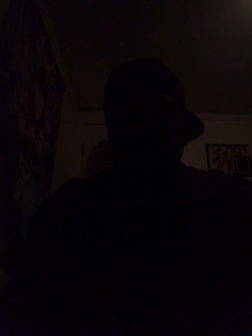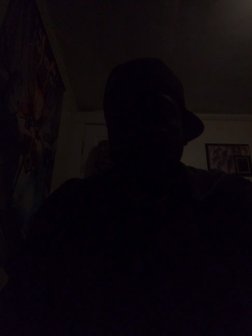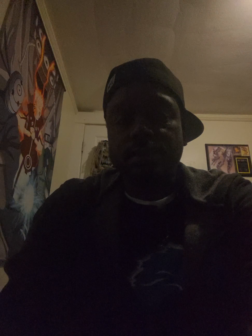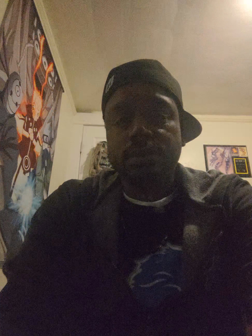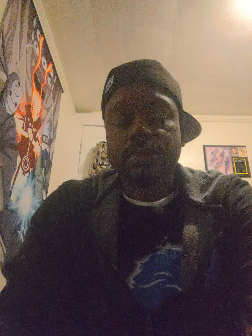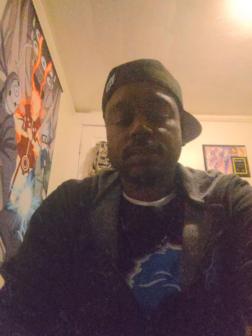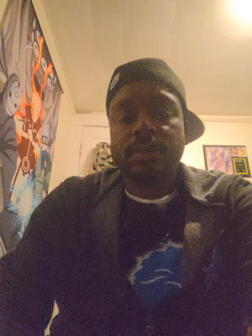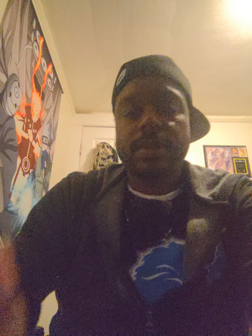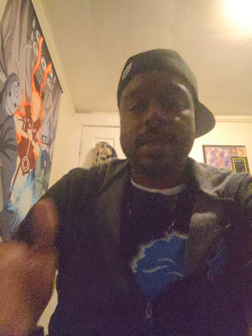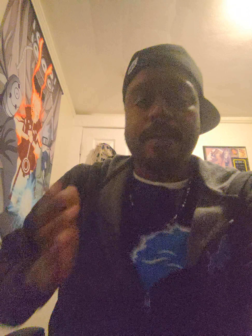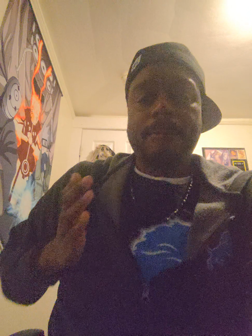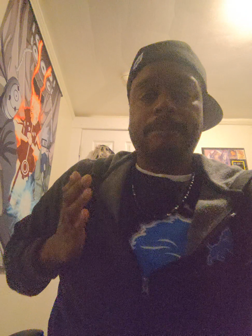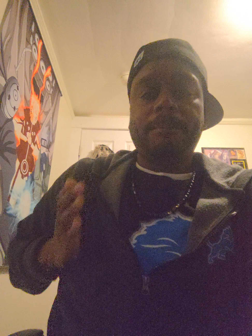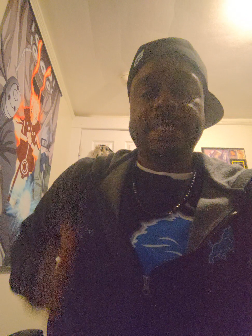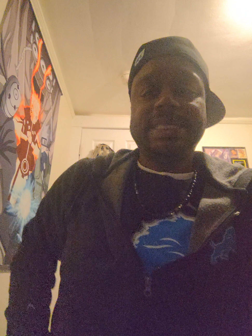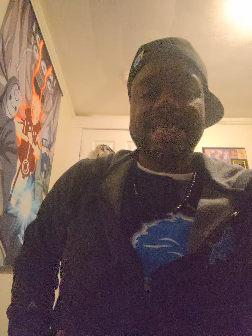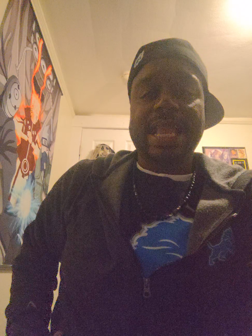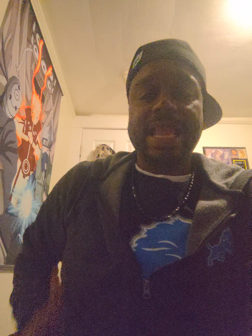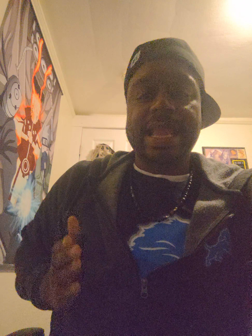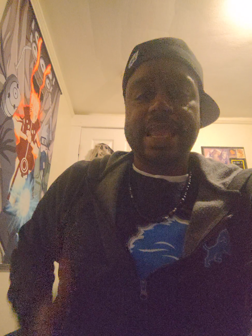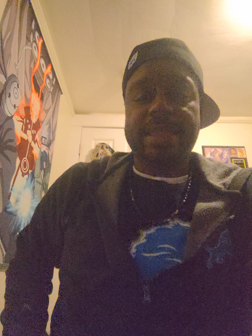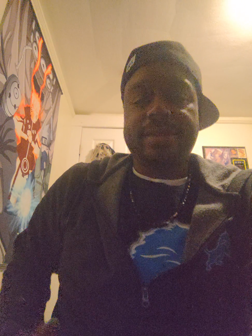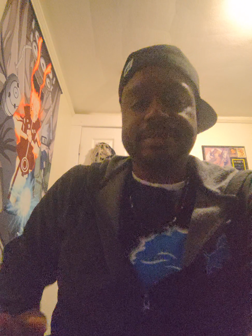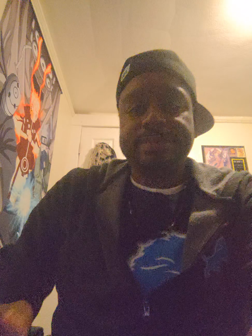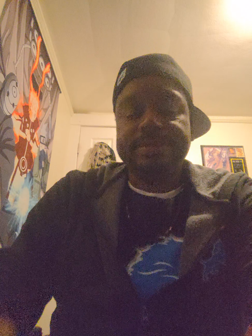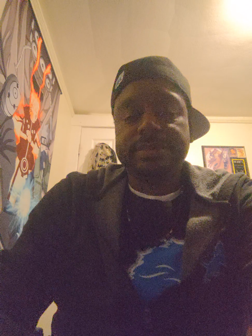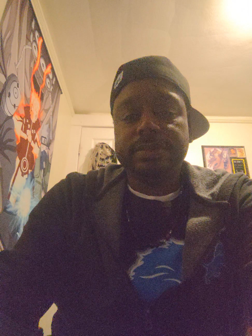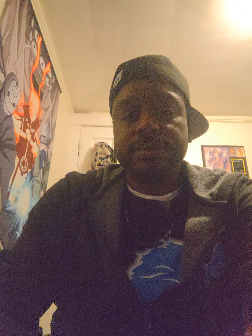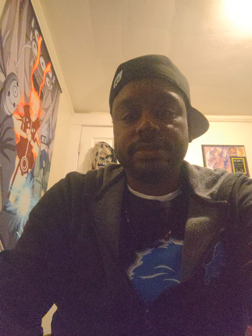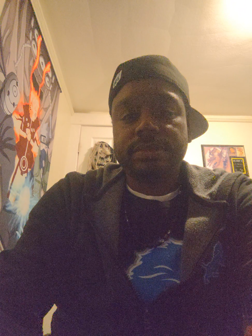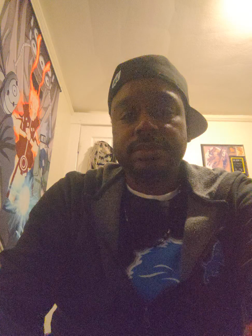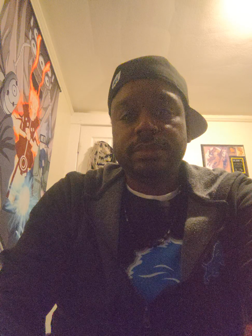beside